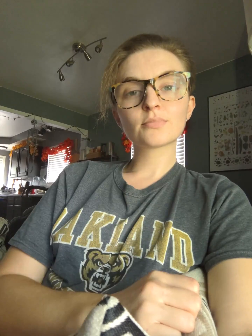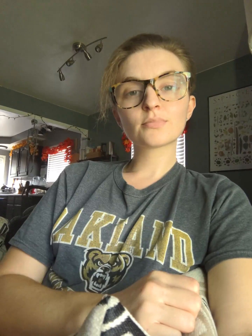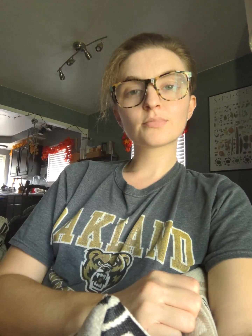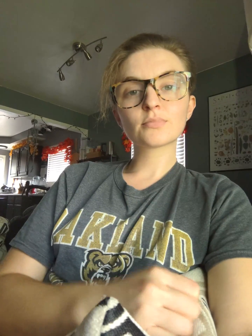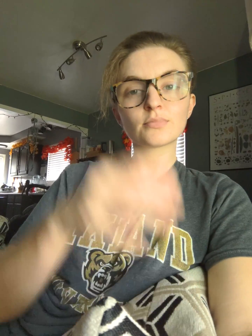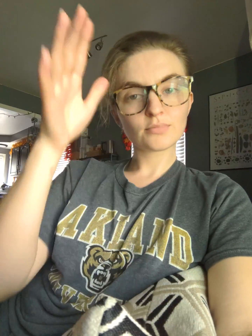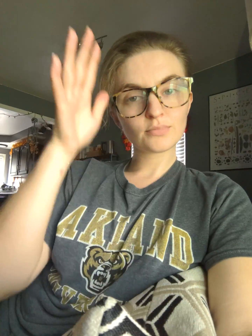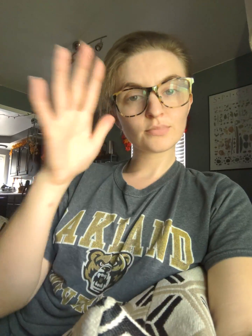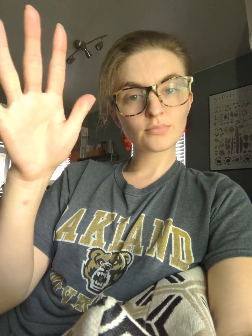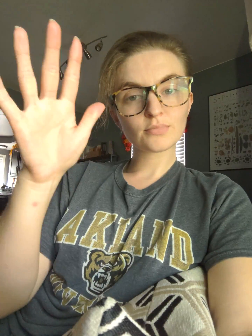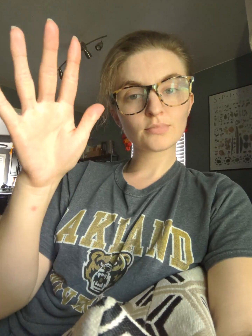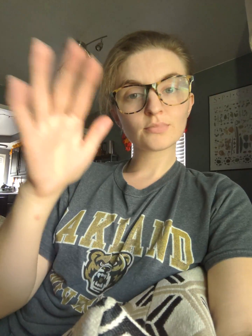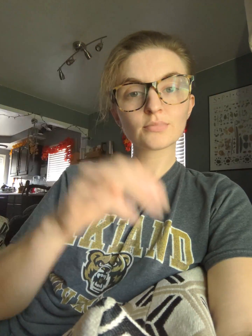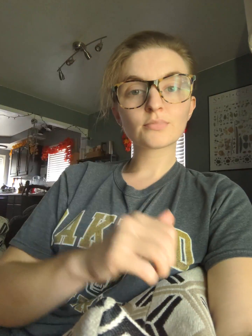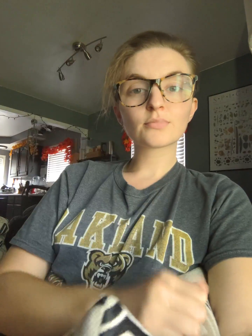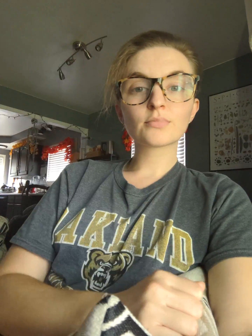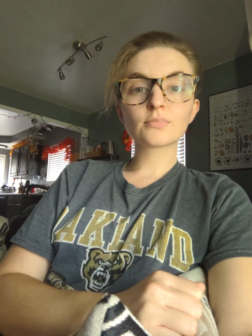deer